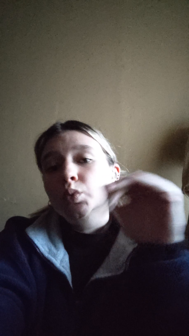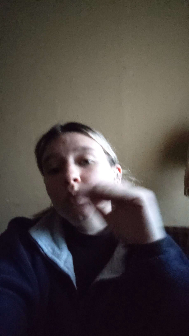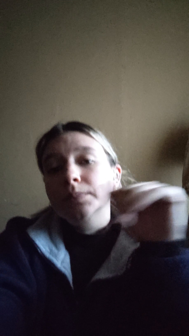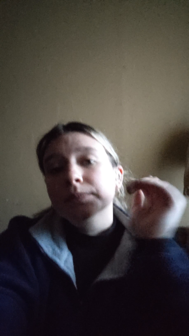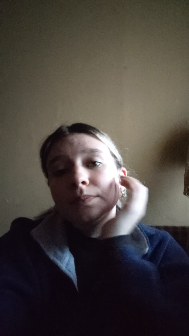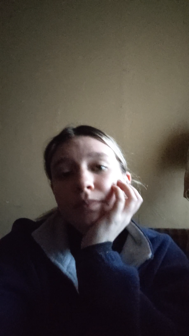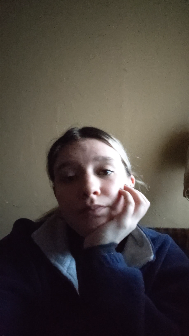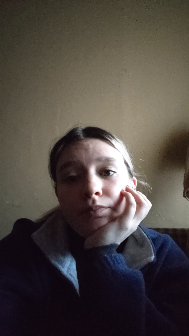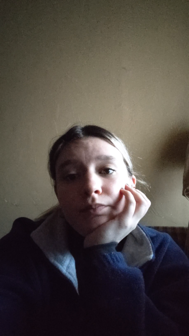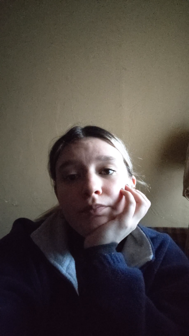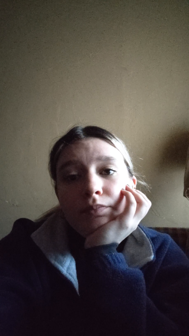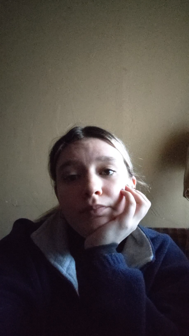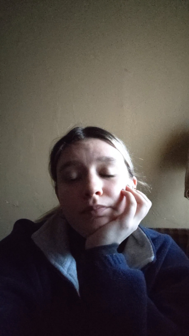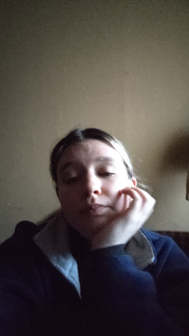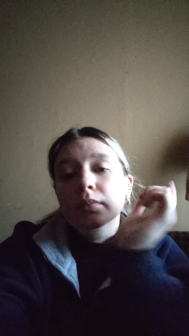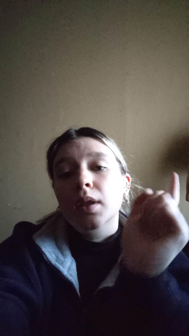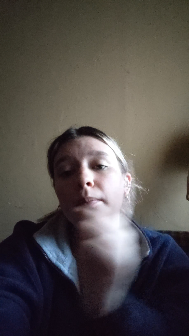bump